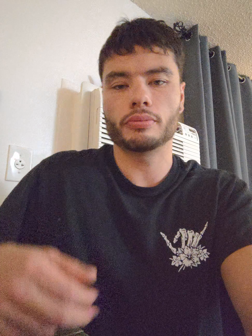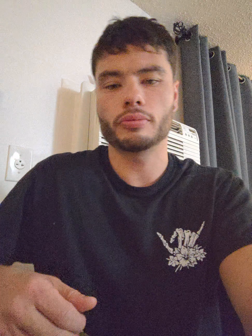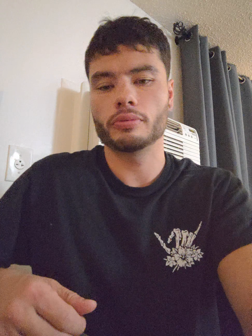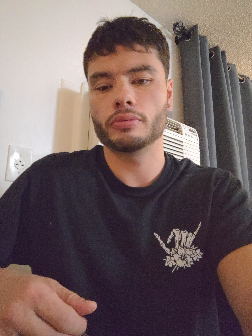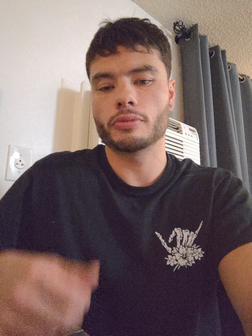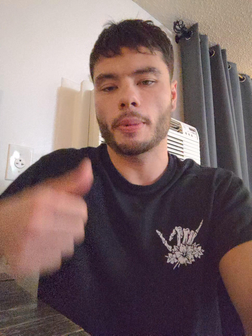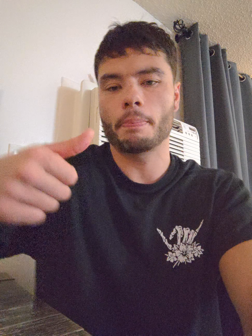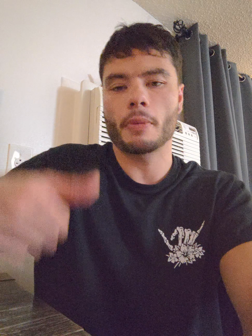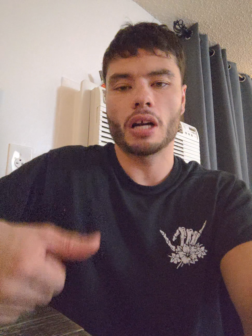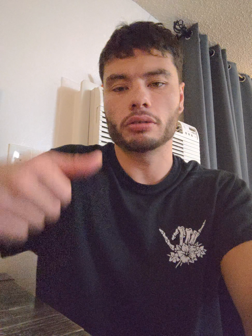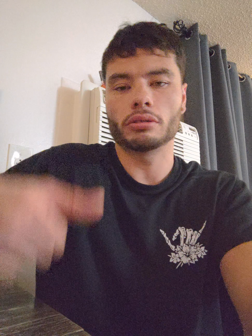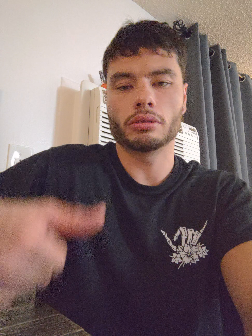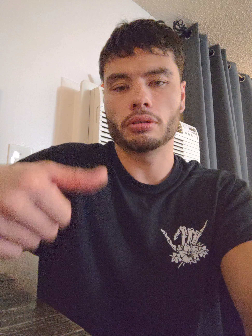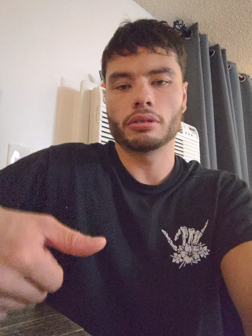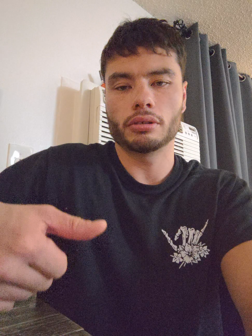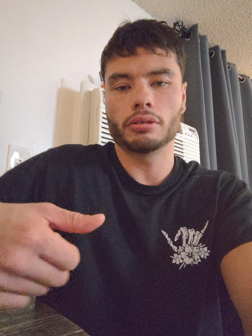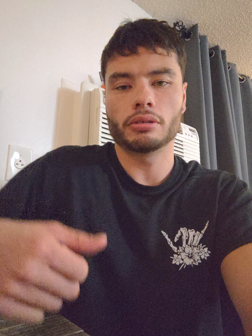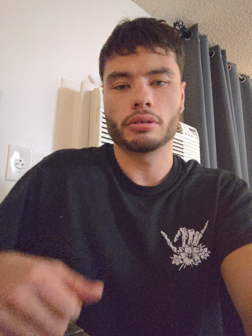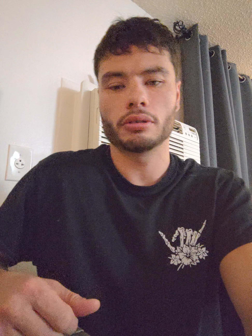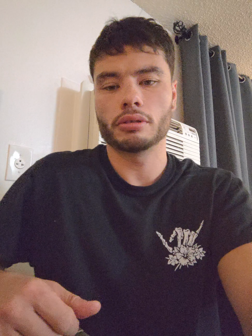puzzle